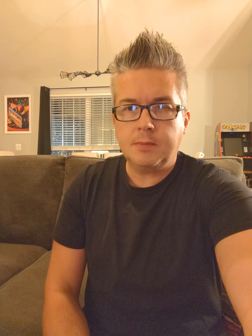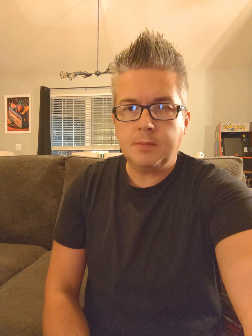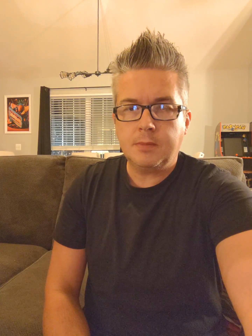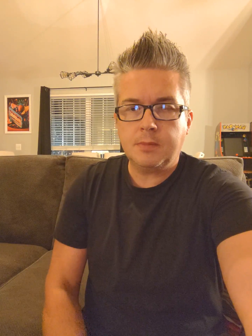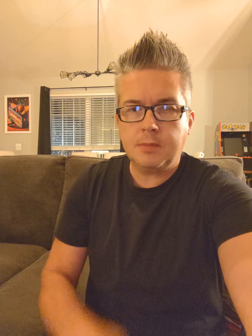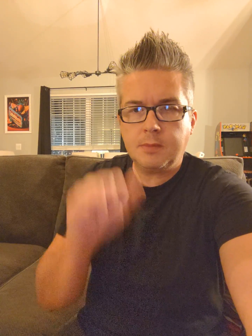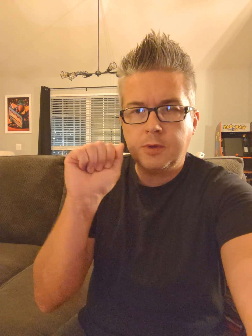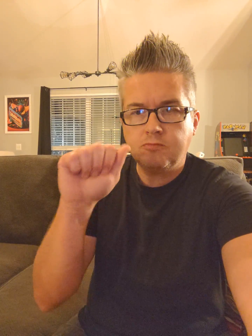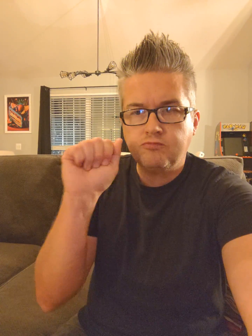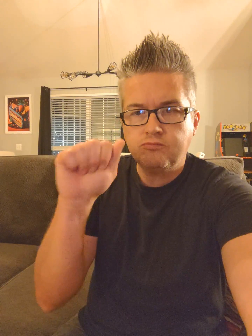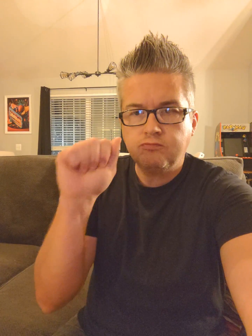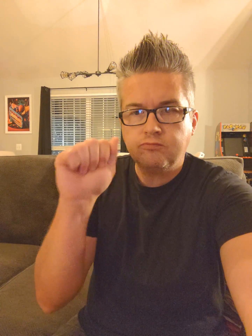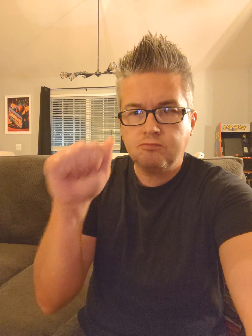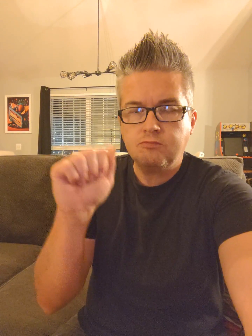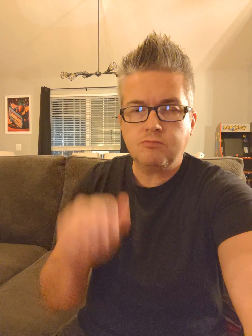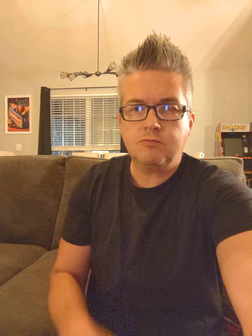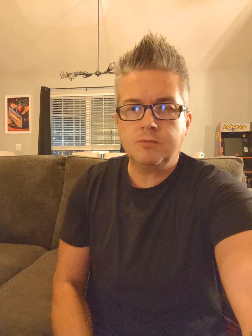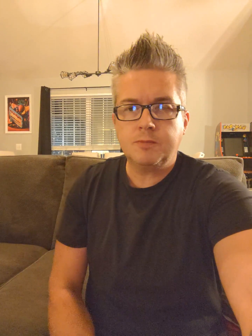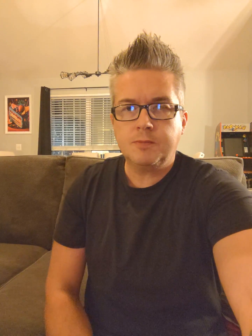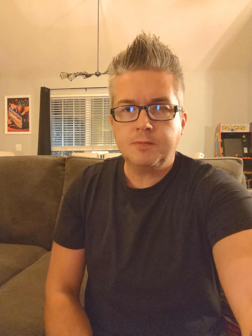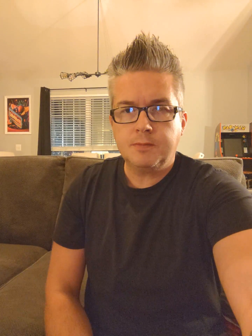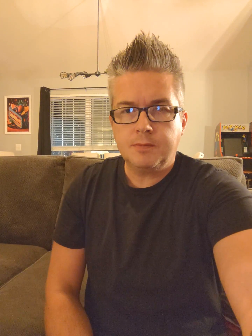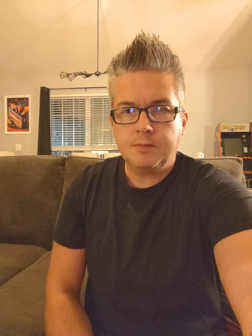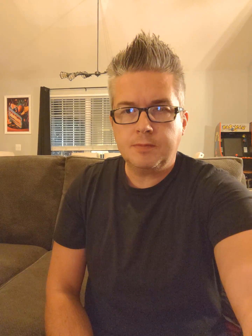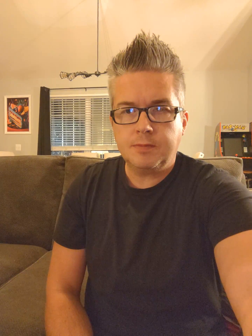knock